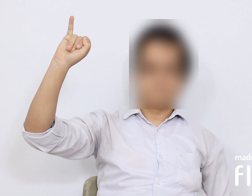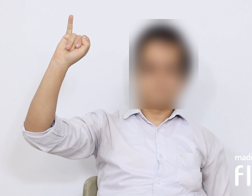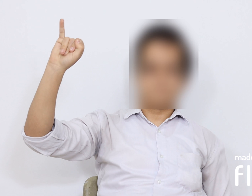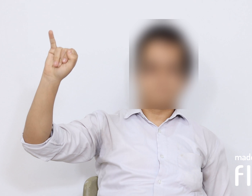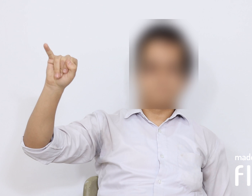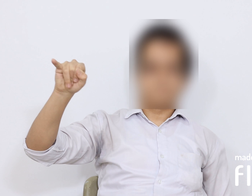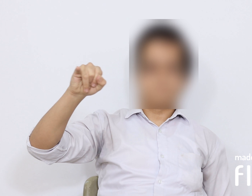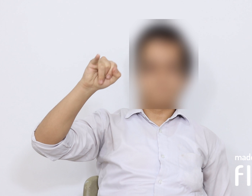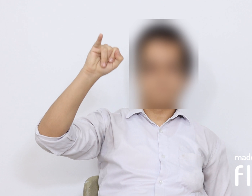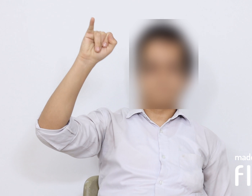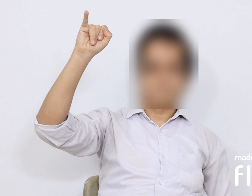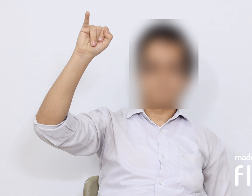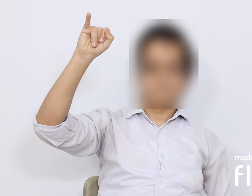ج